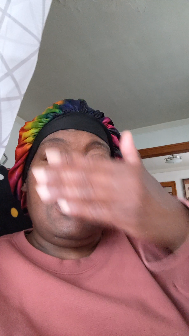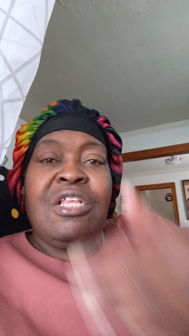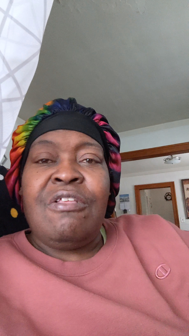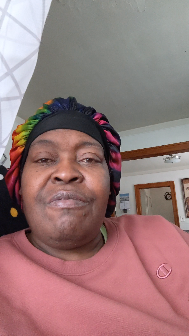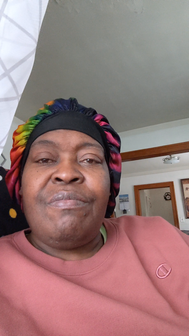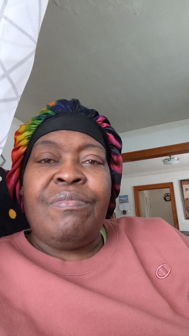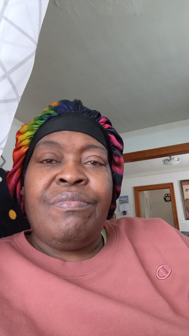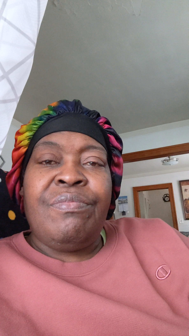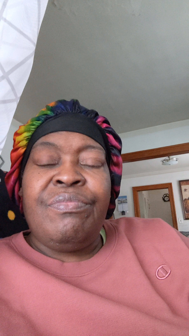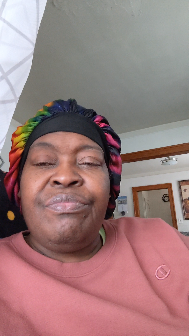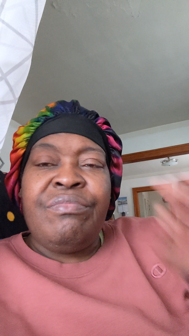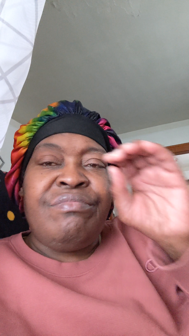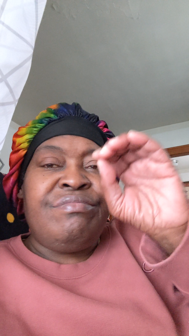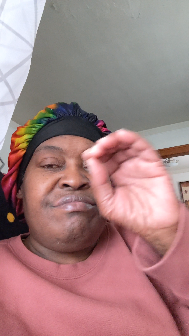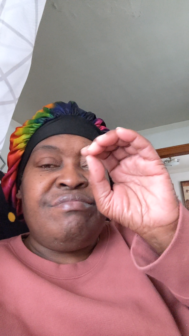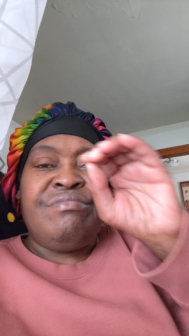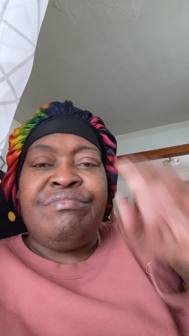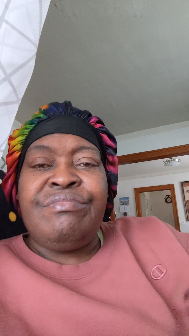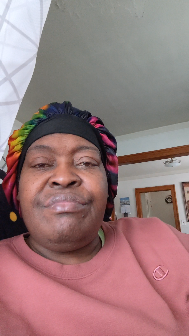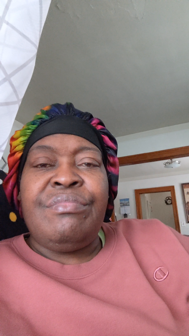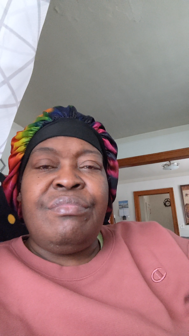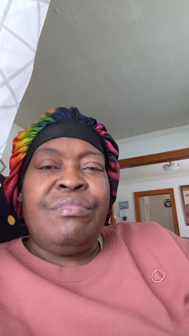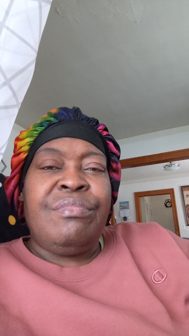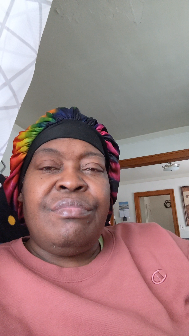none